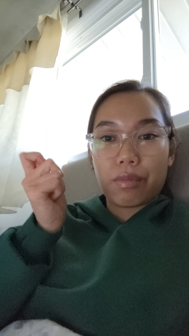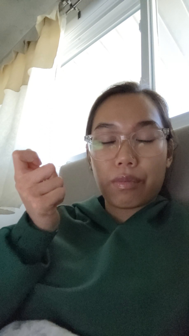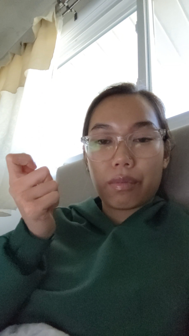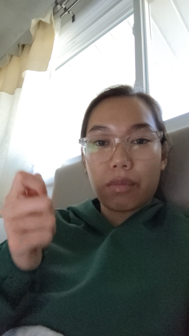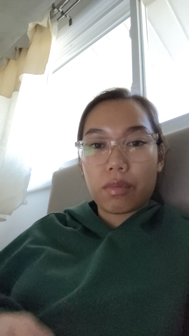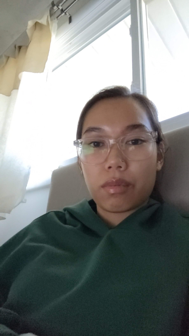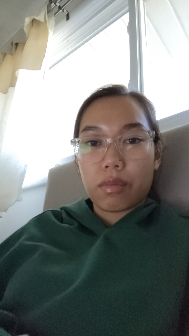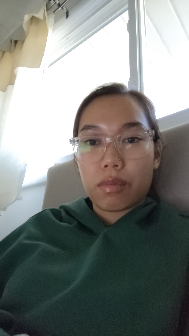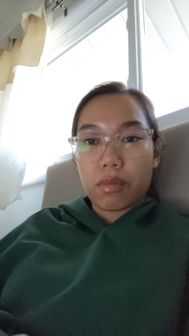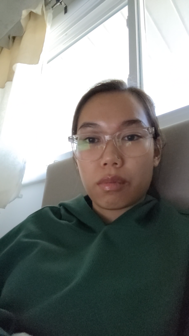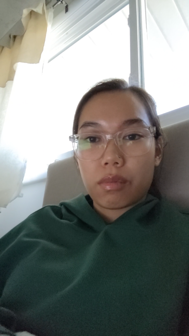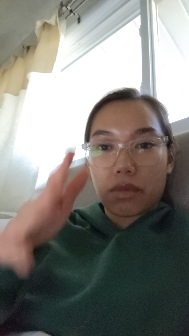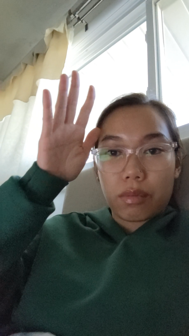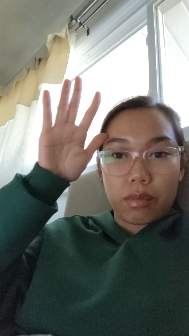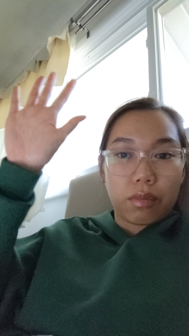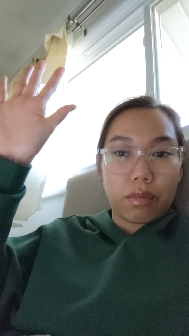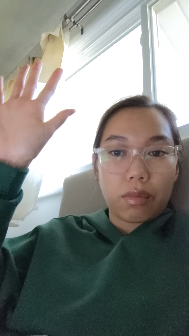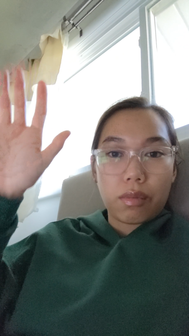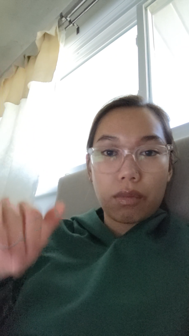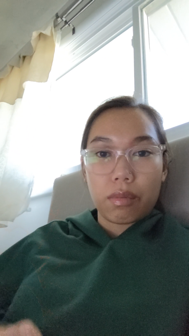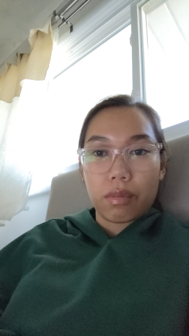moose